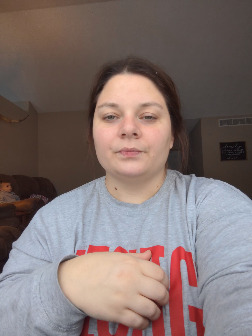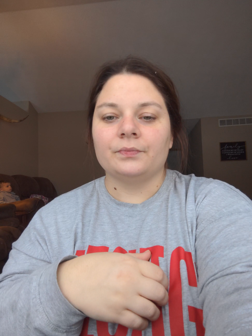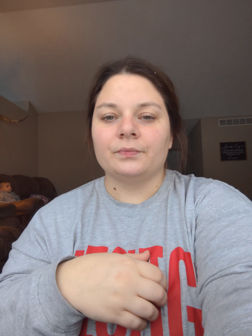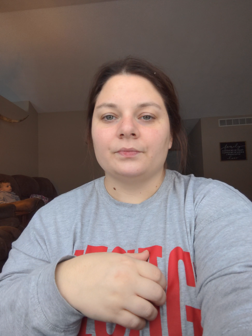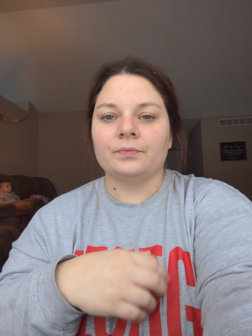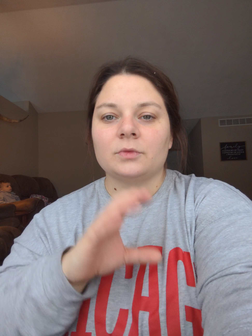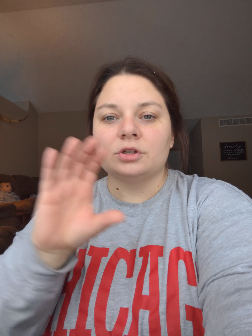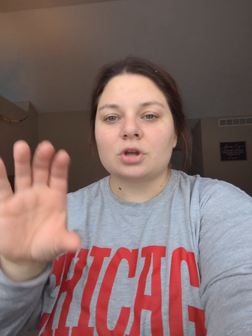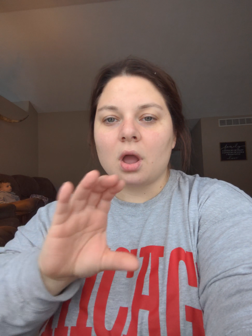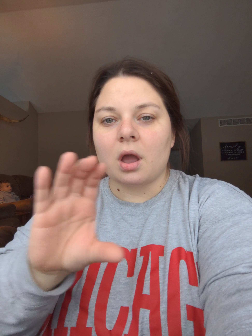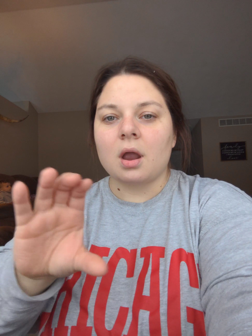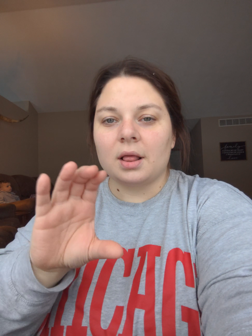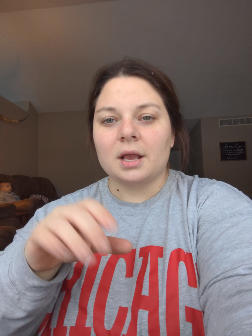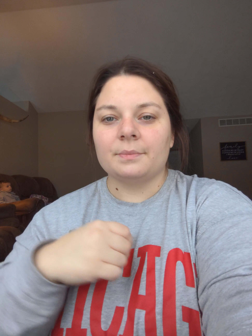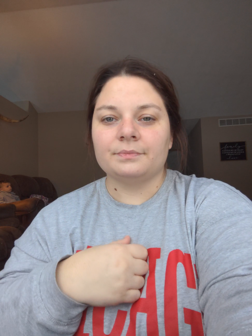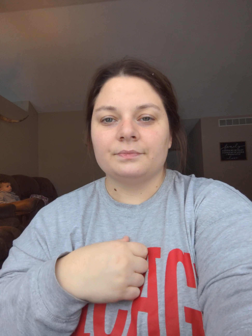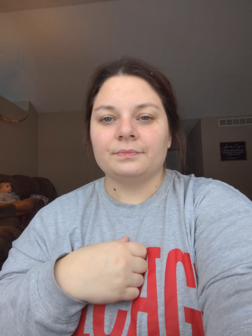chocolate